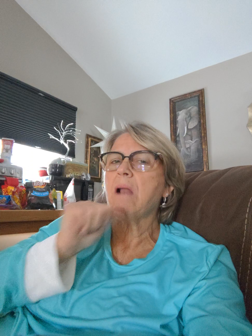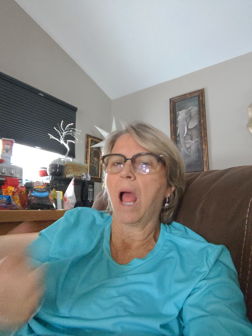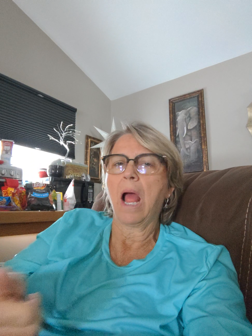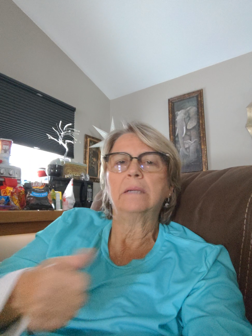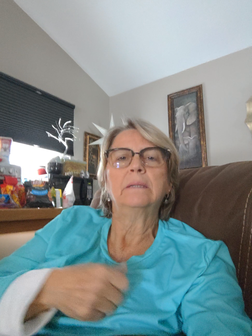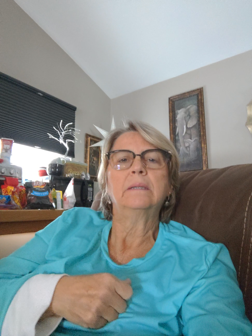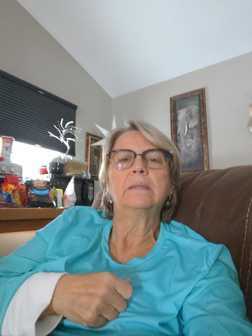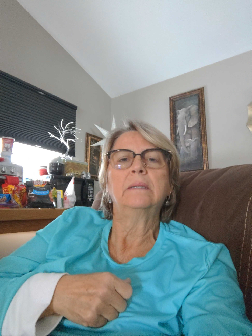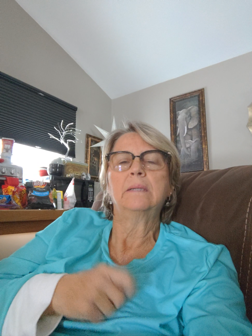not